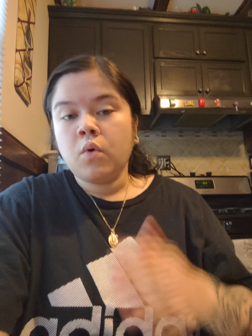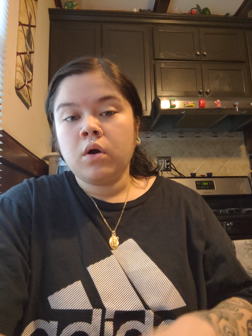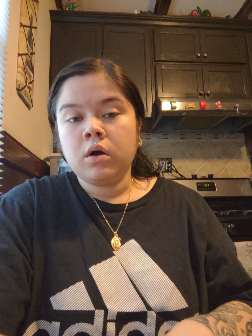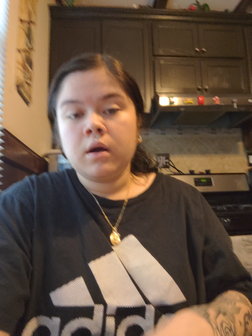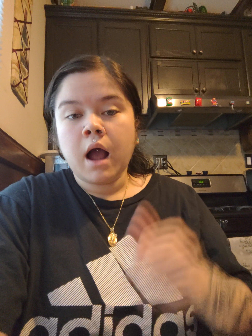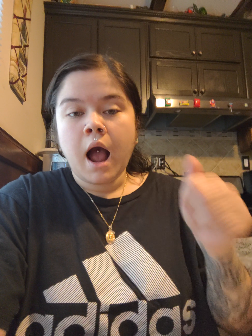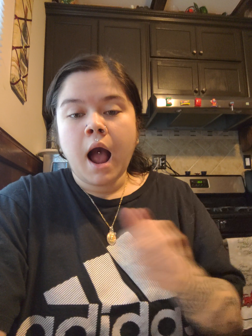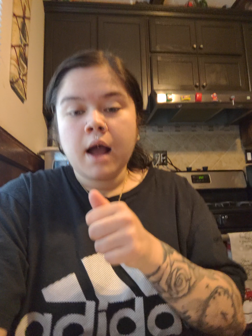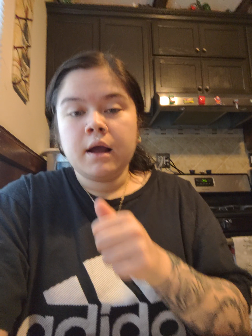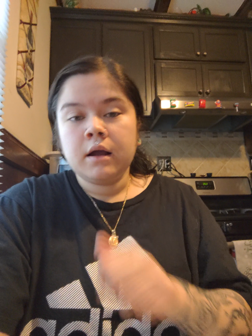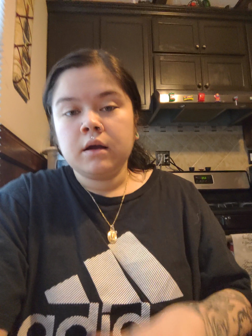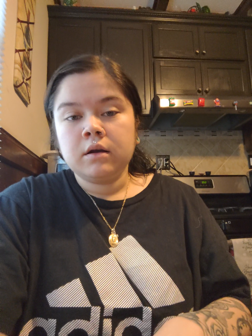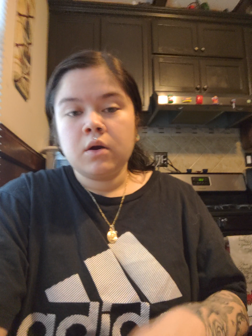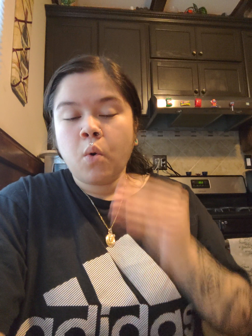hide